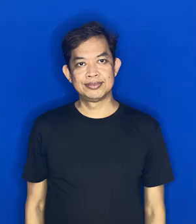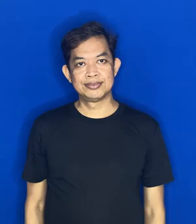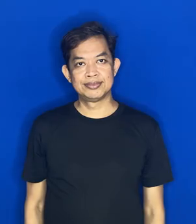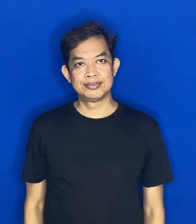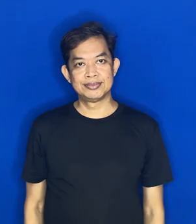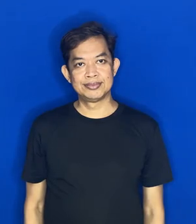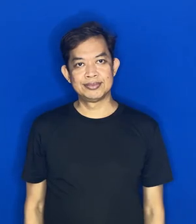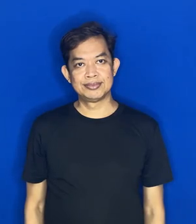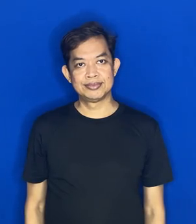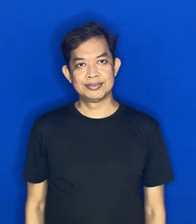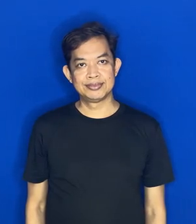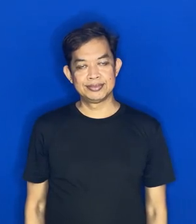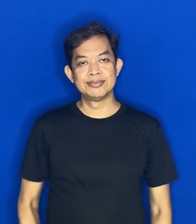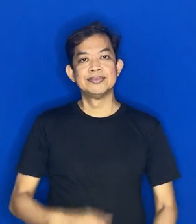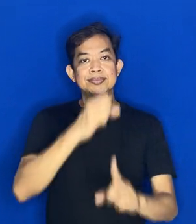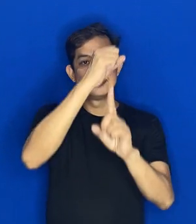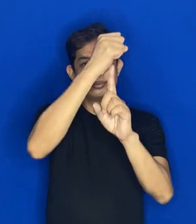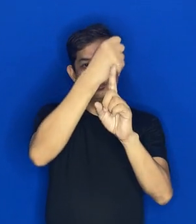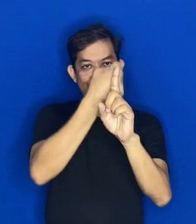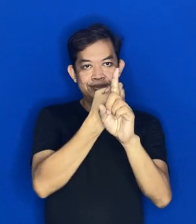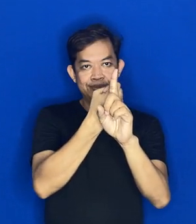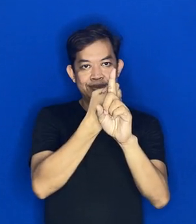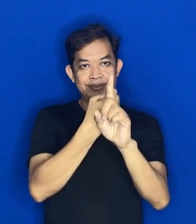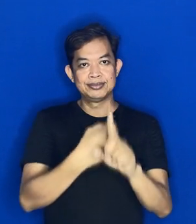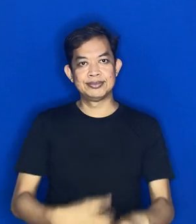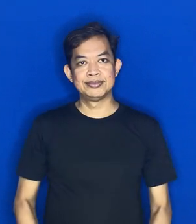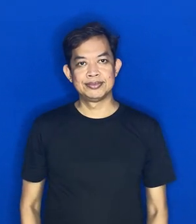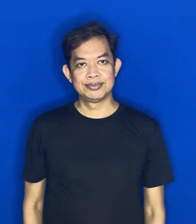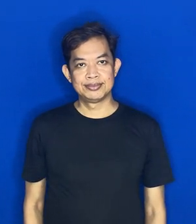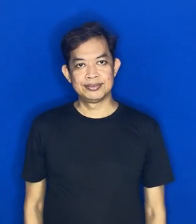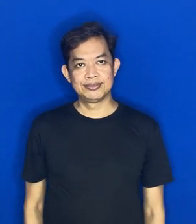september